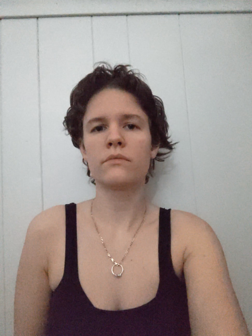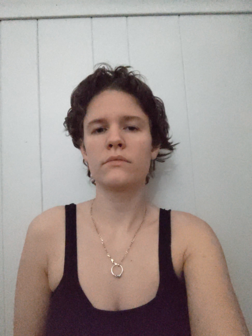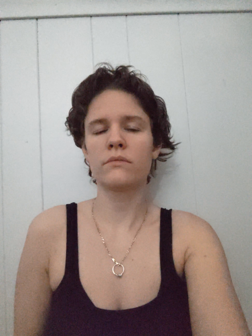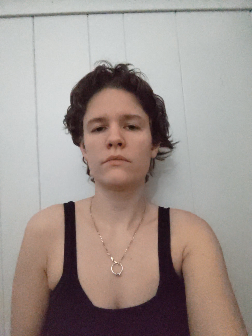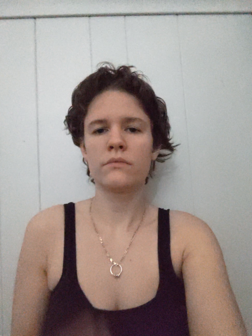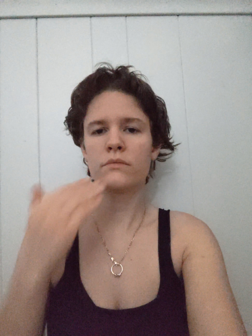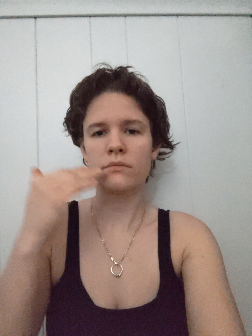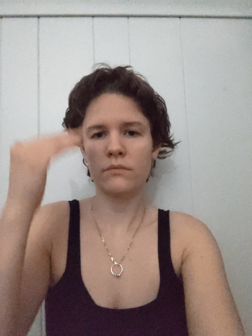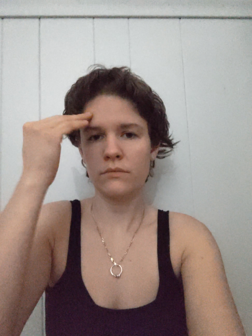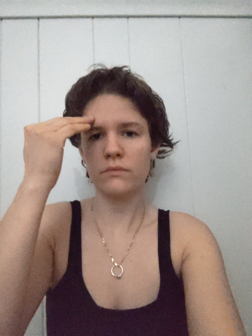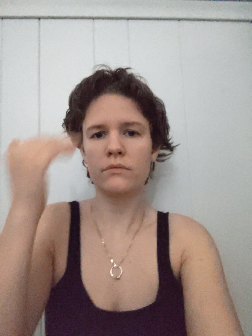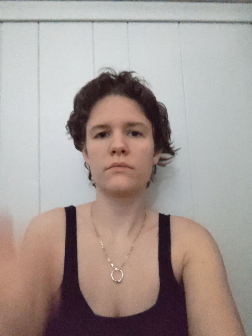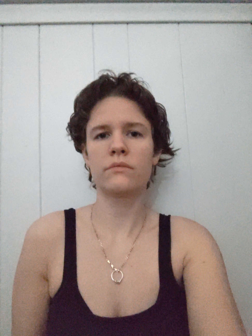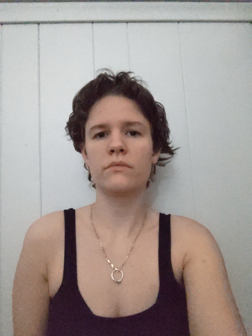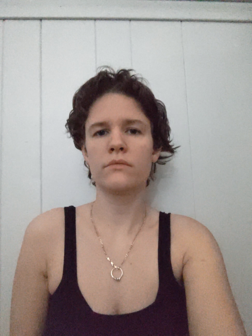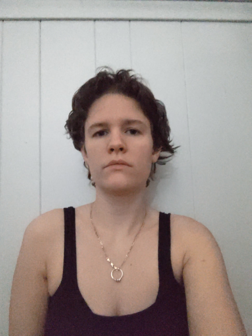head